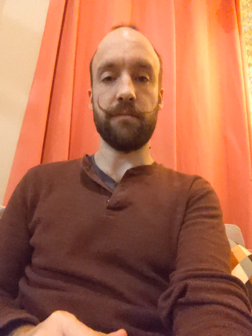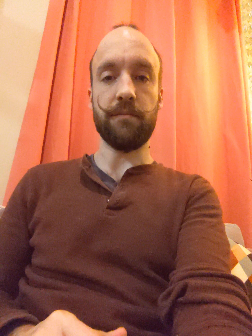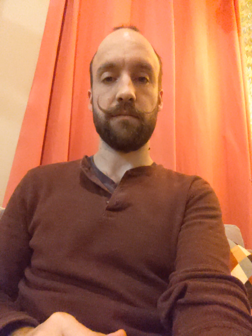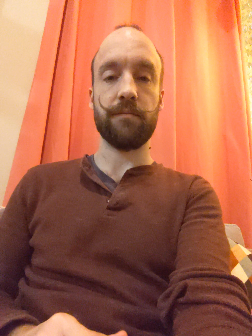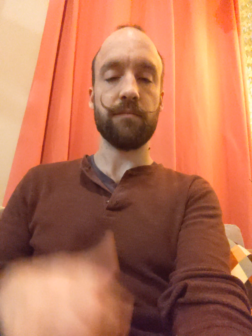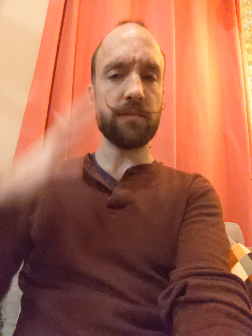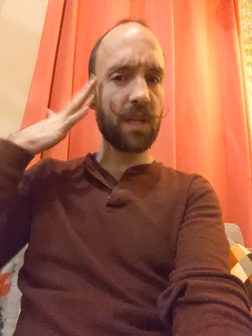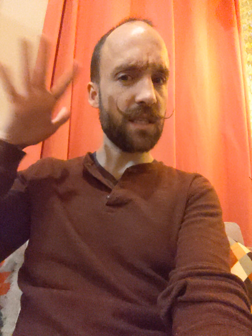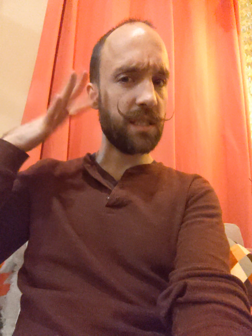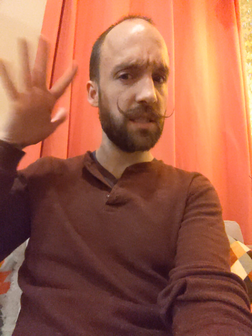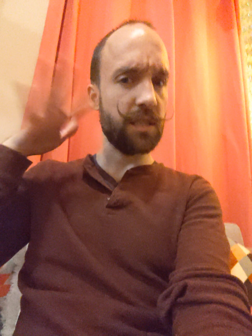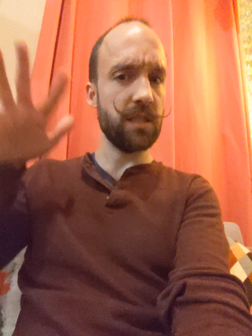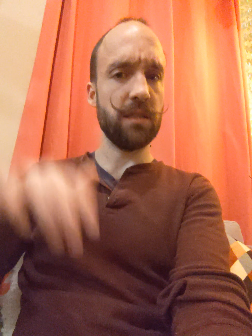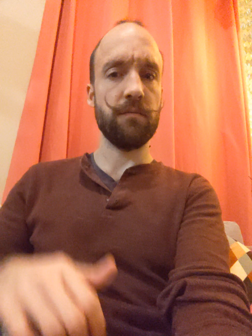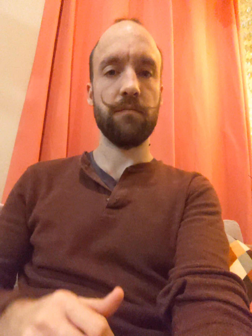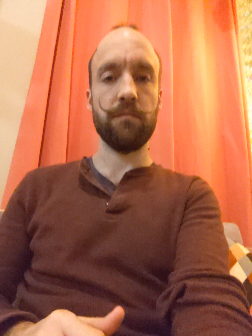noisy